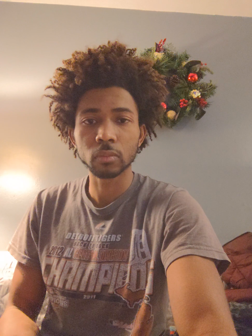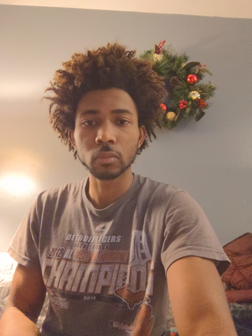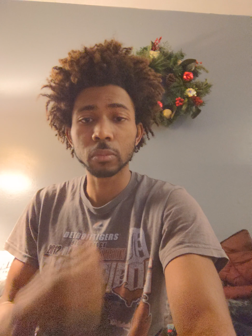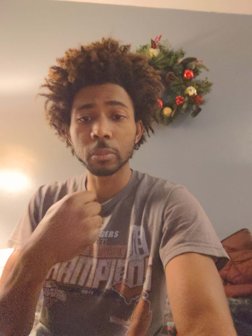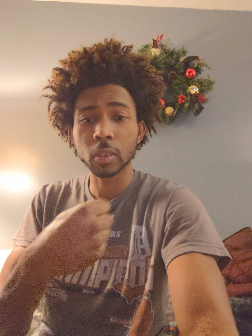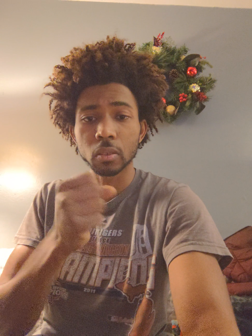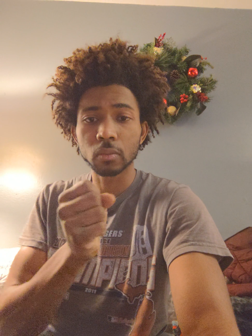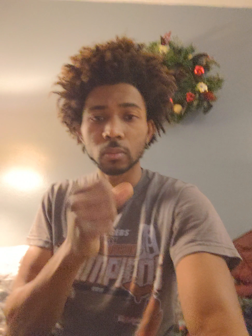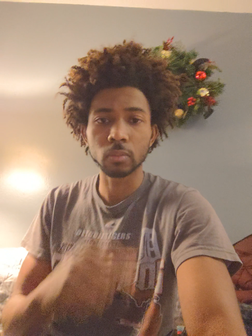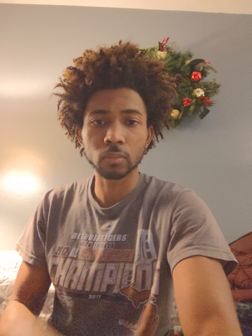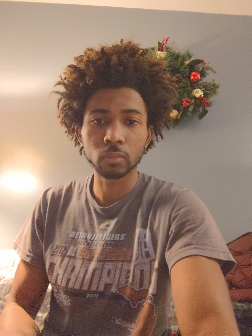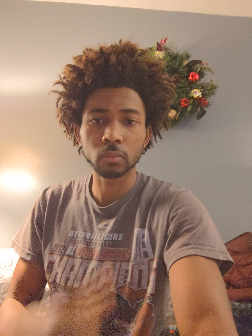make